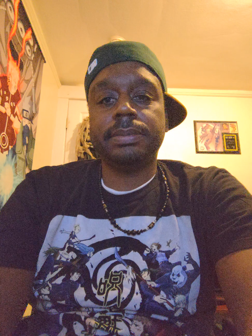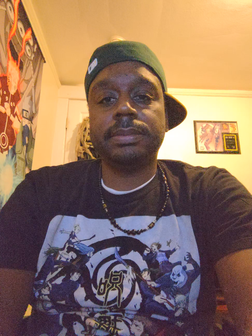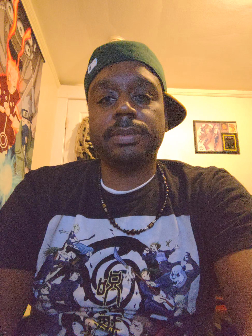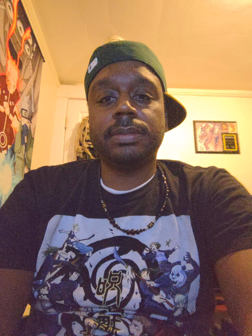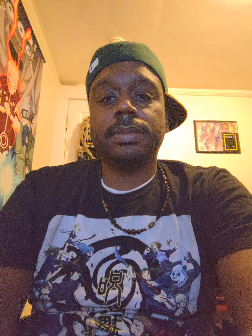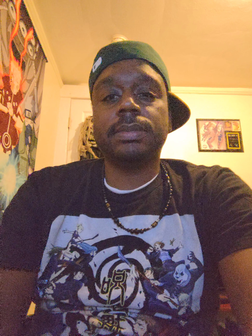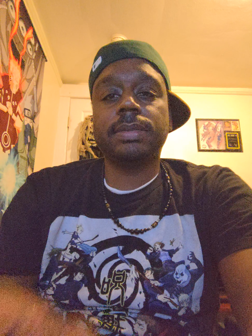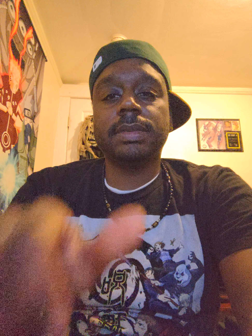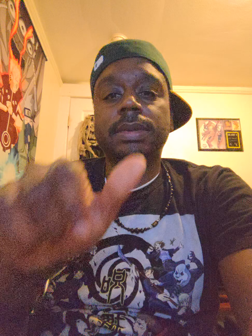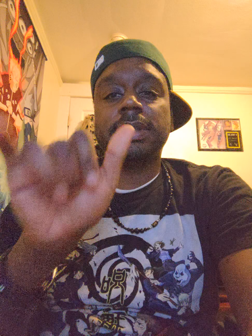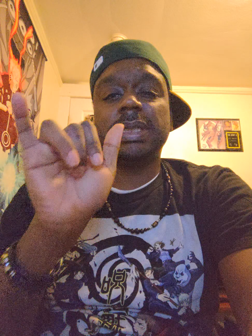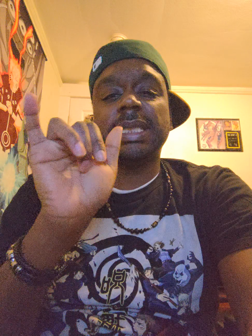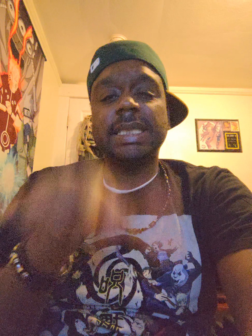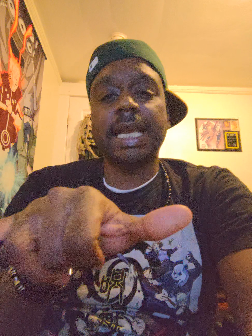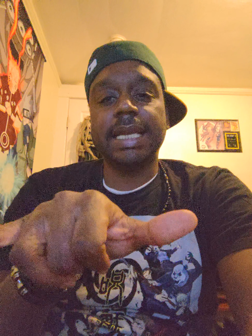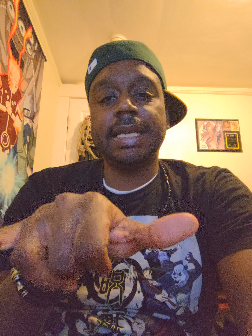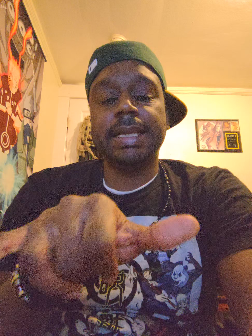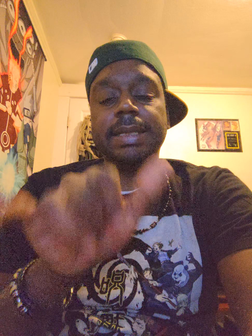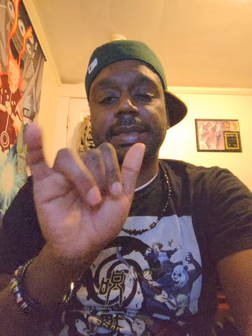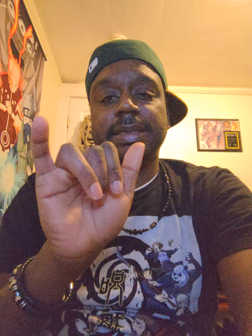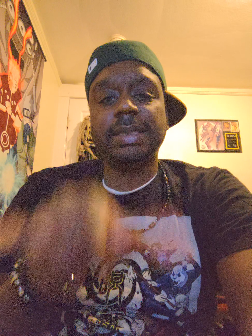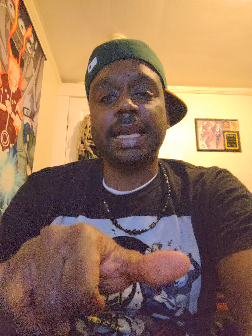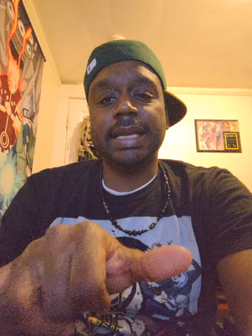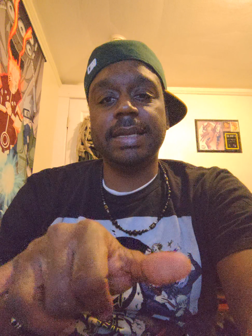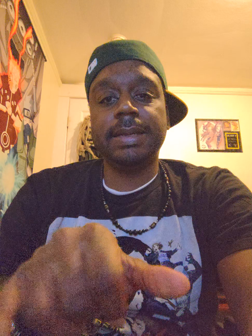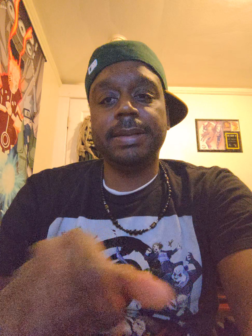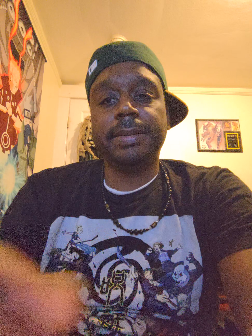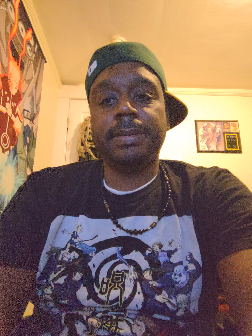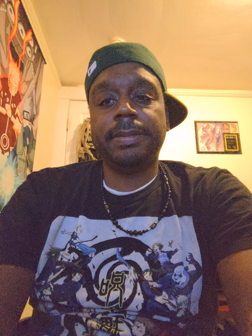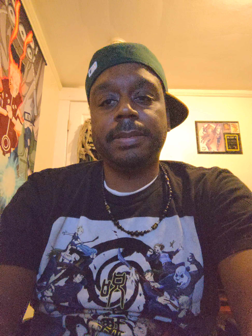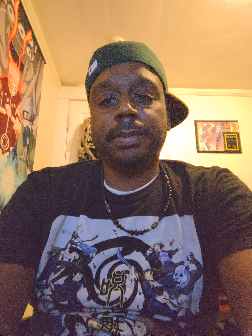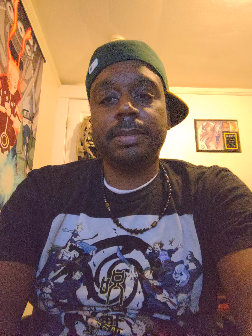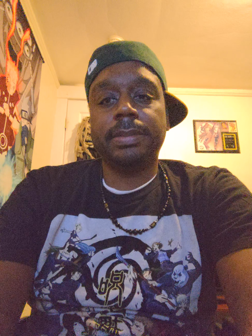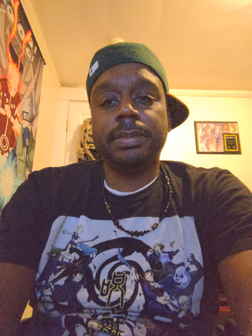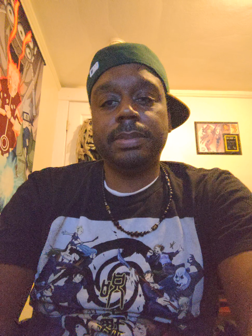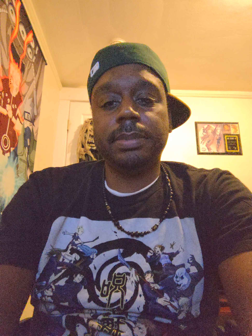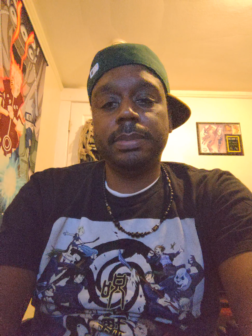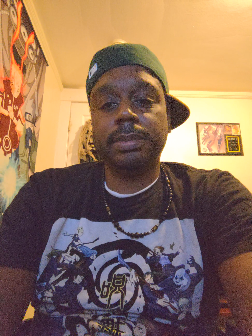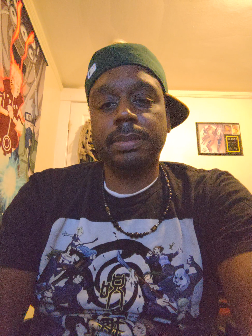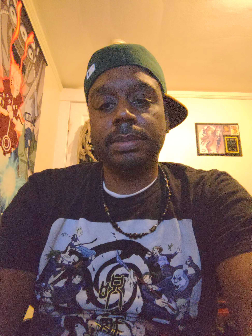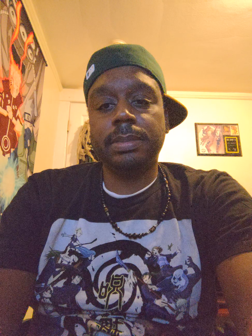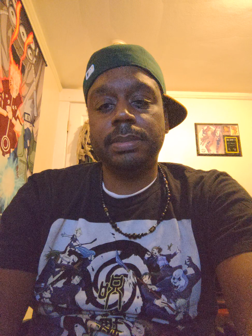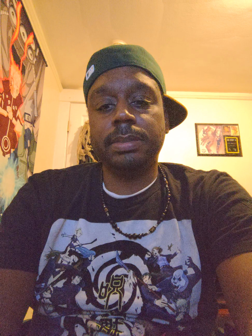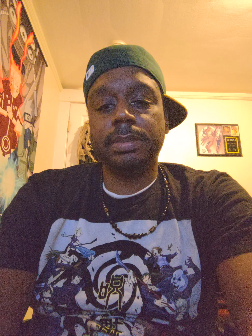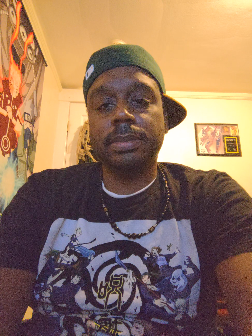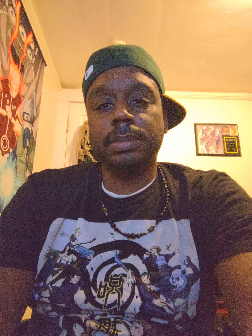stay